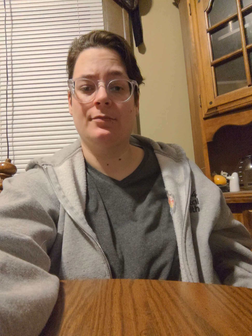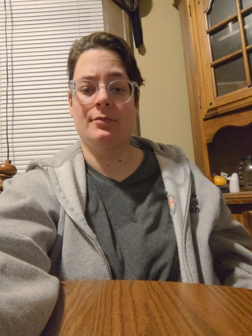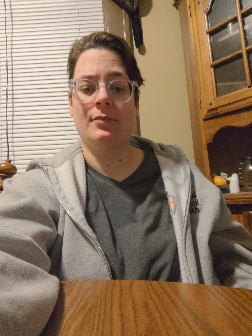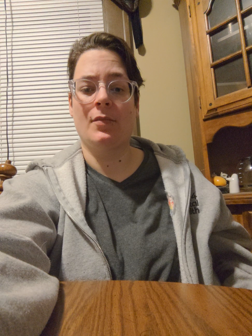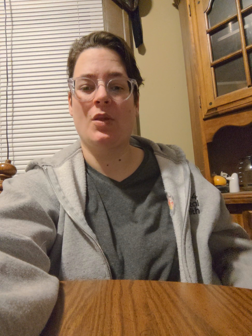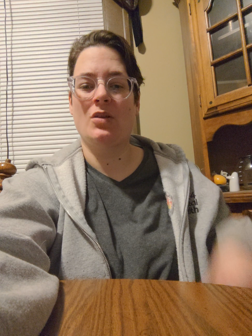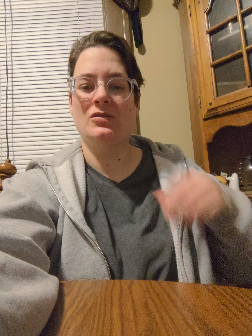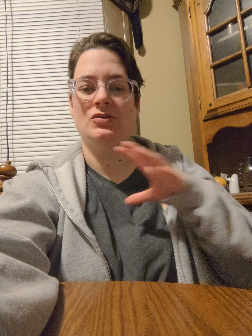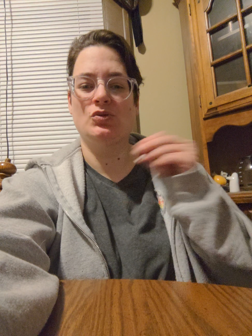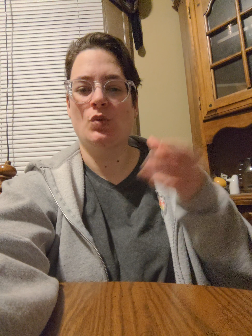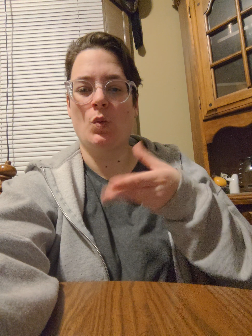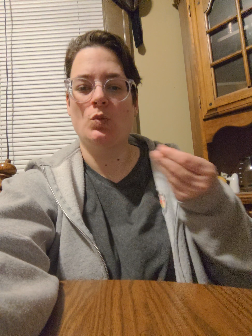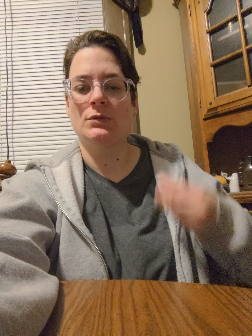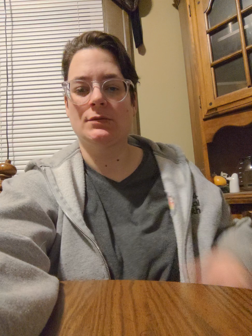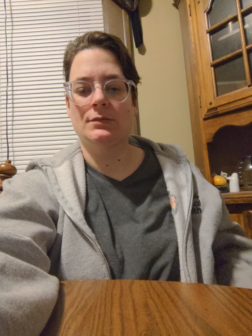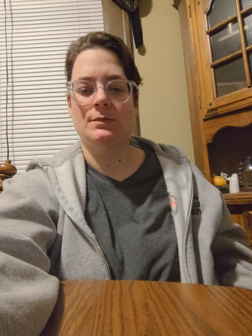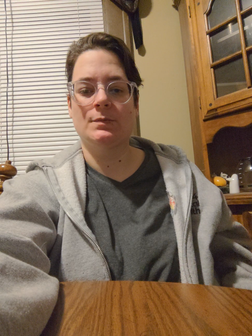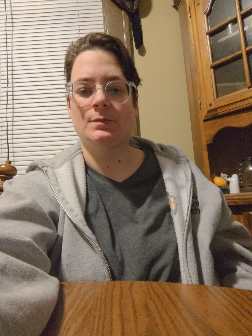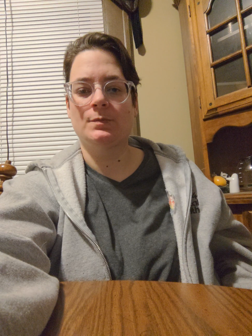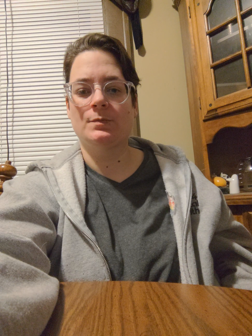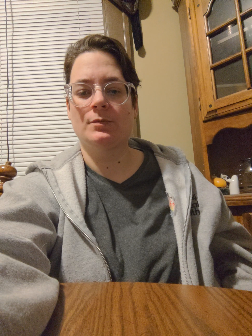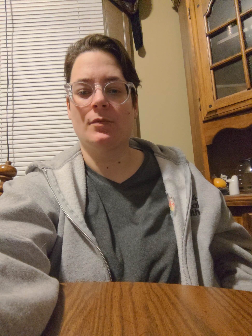story